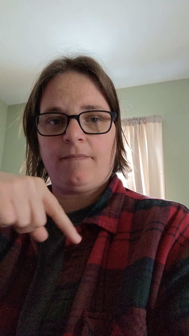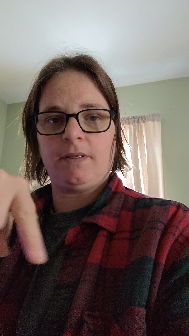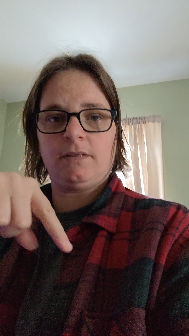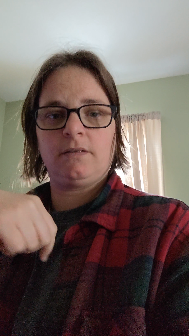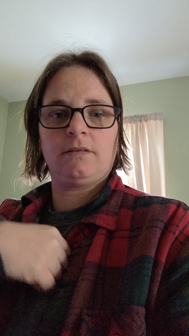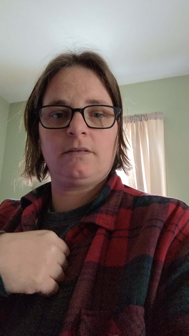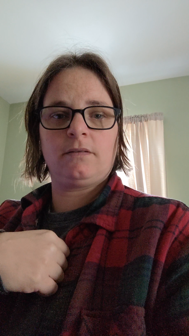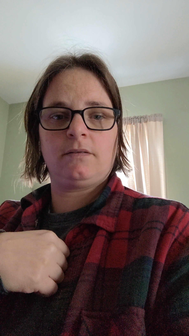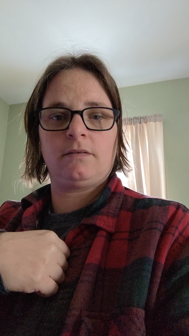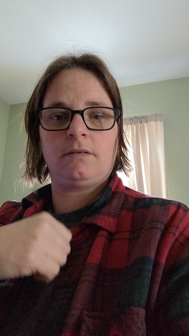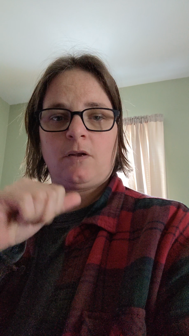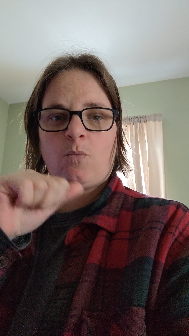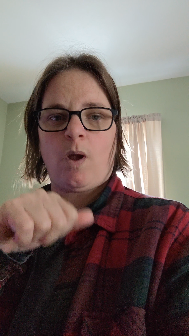rock